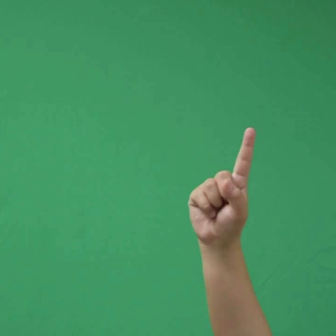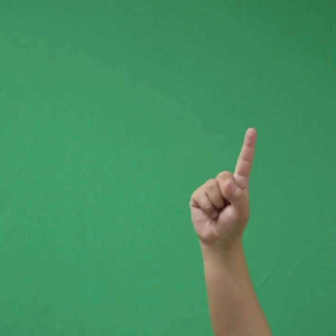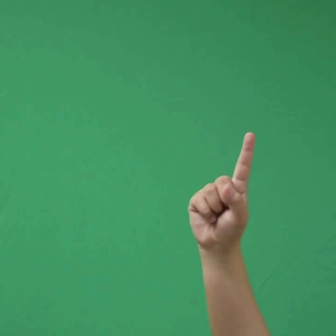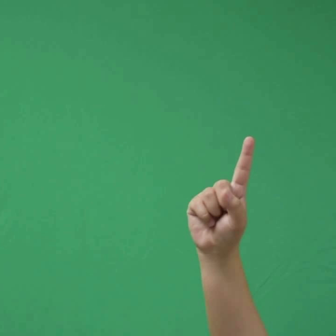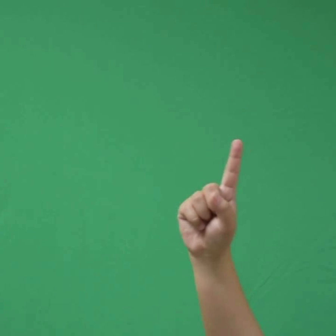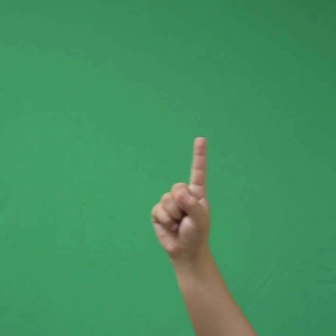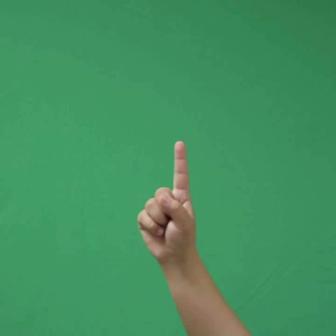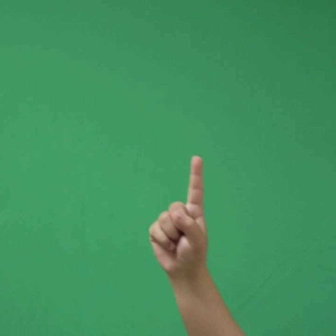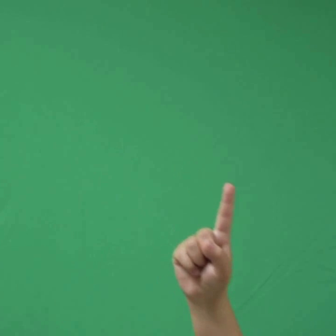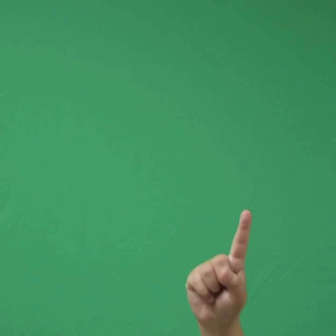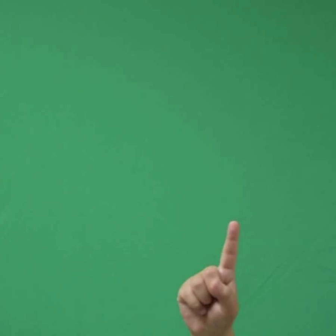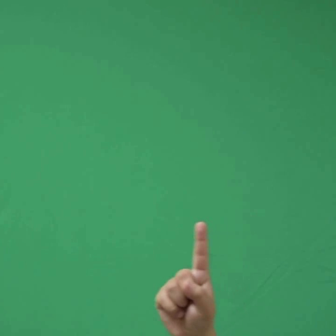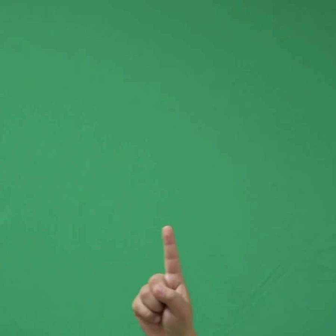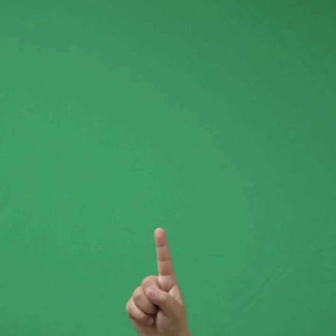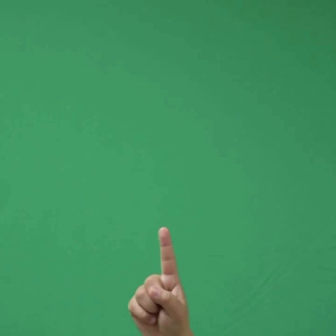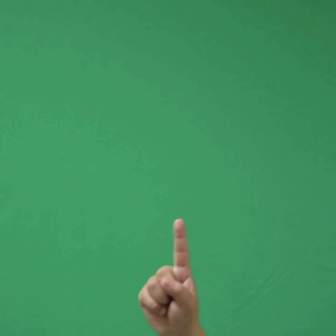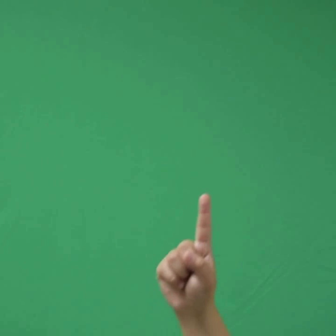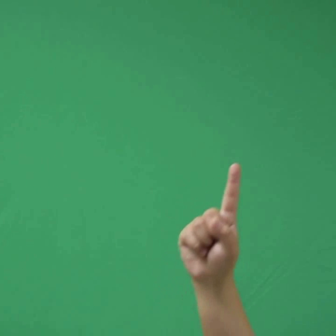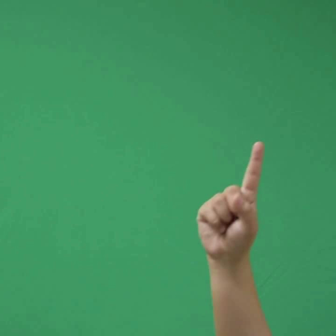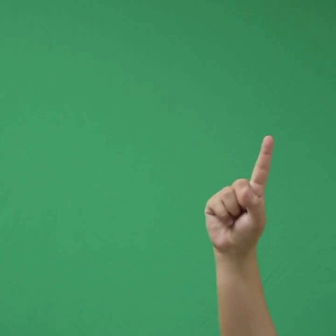Z